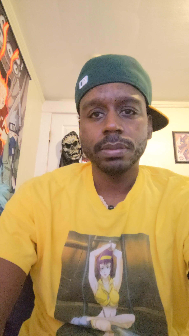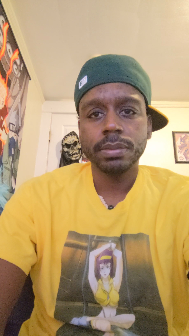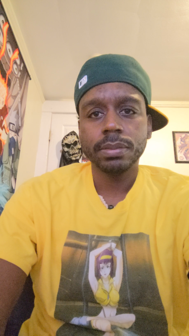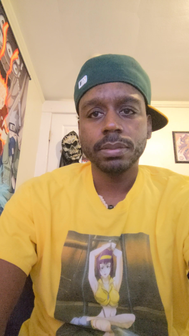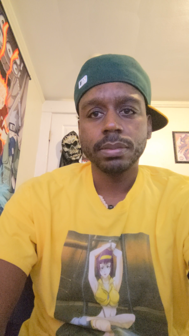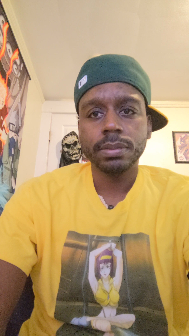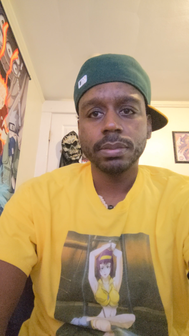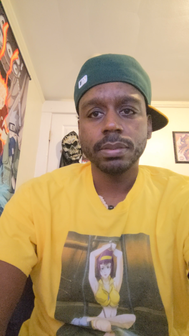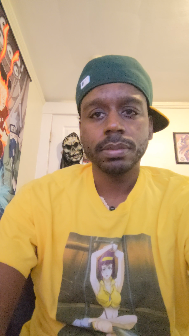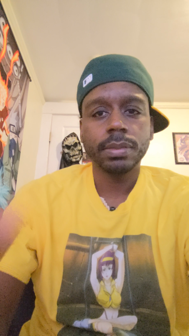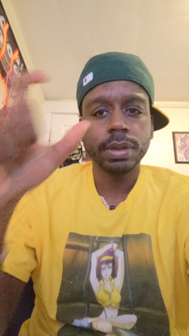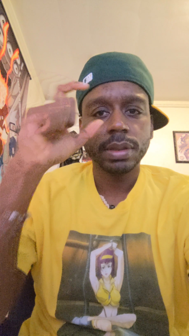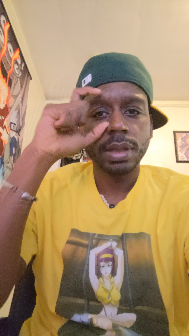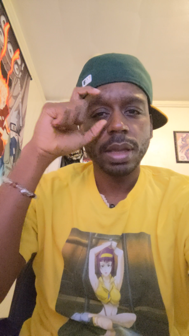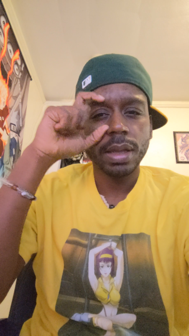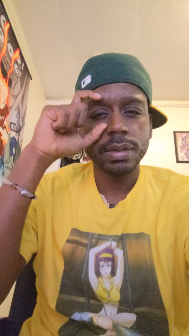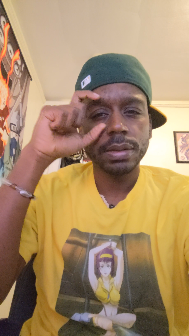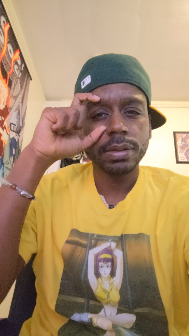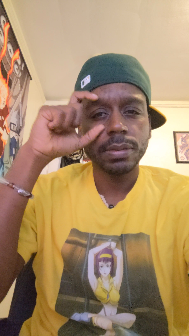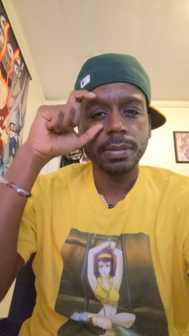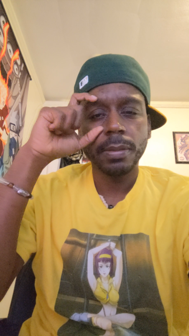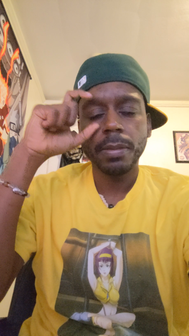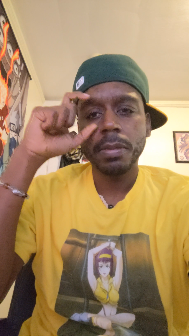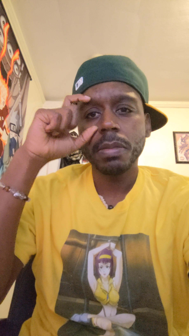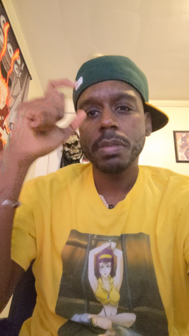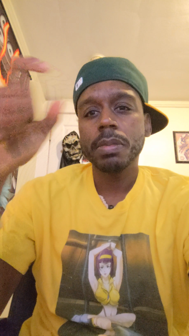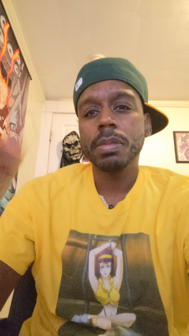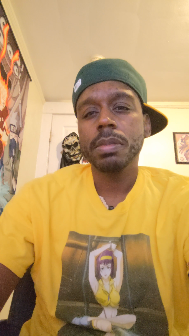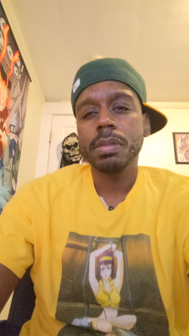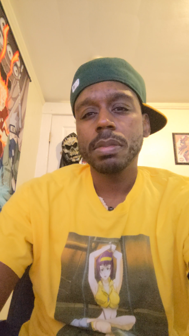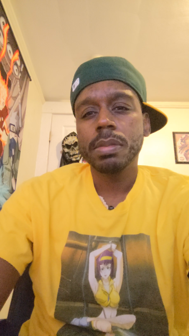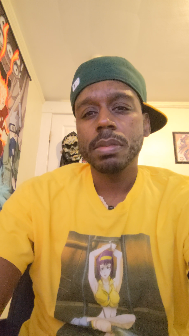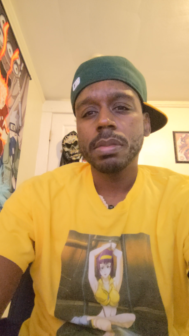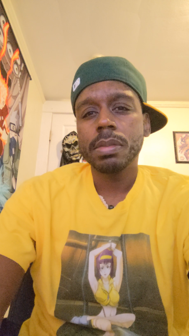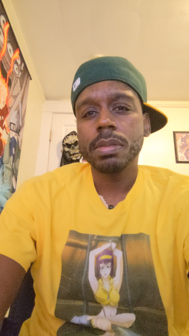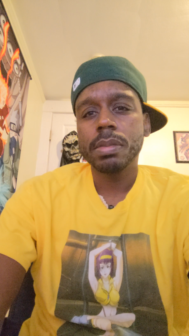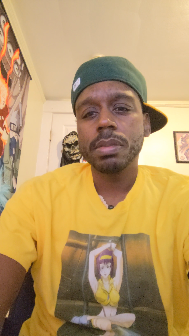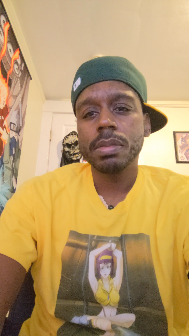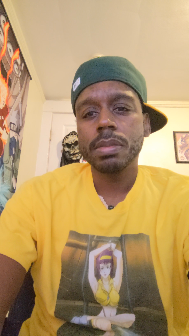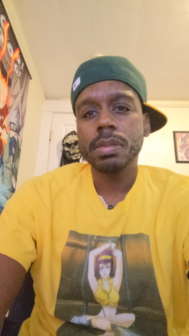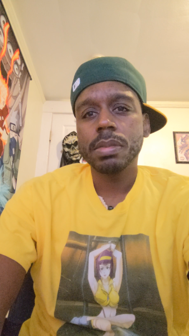glasses